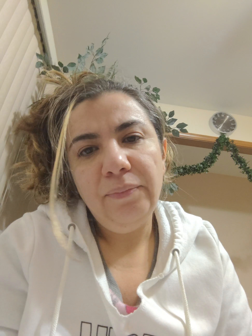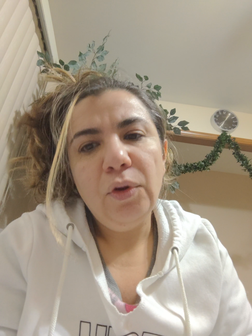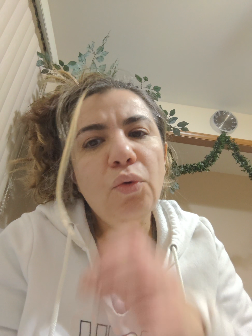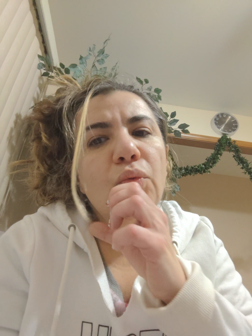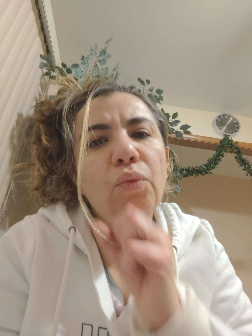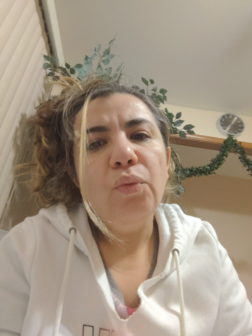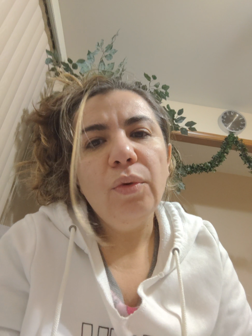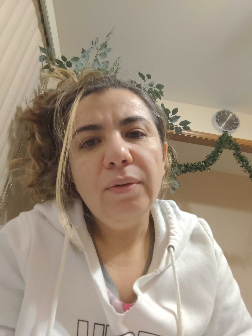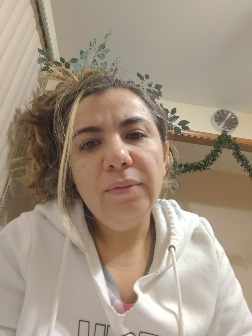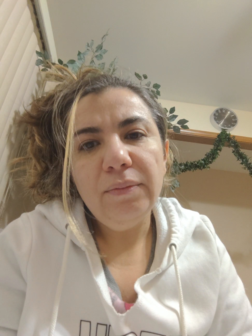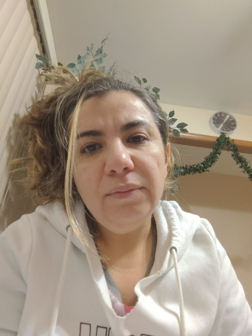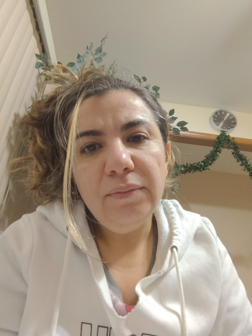old